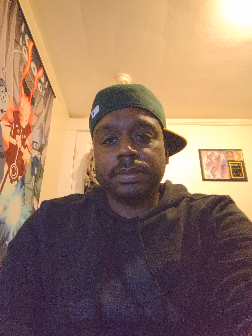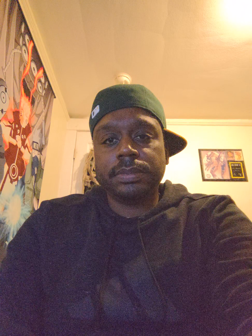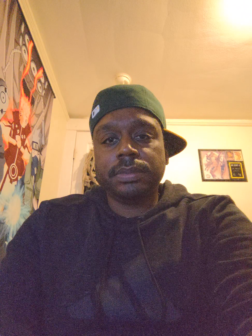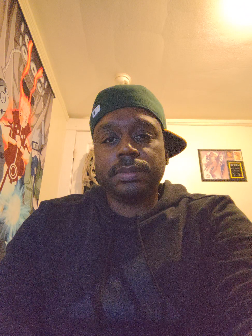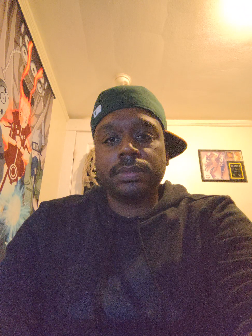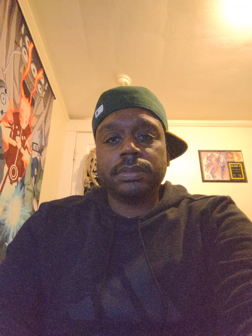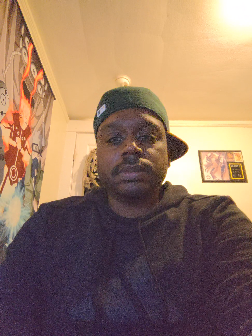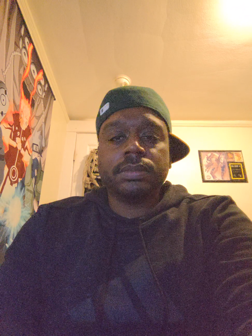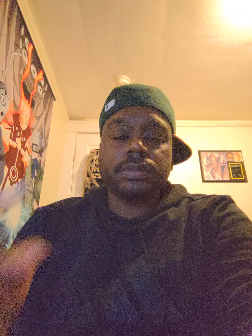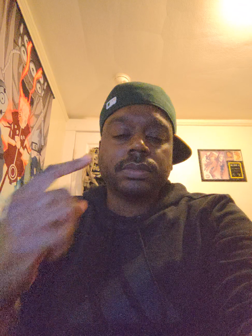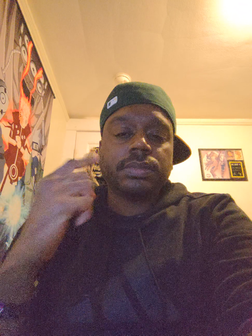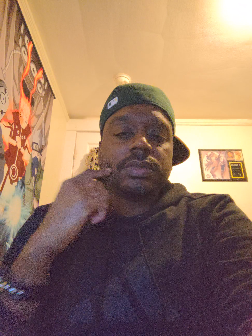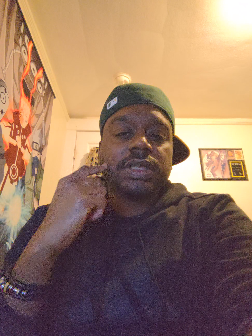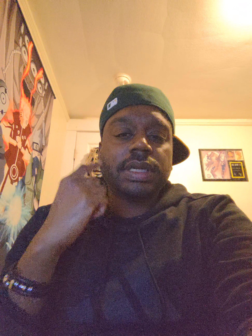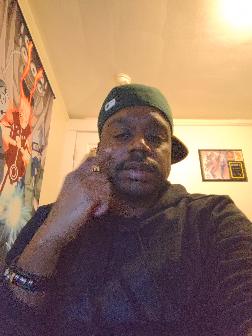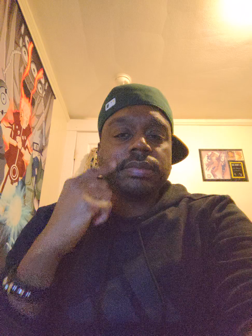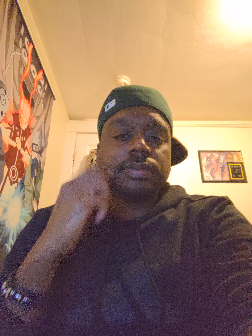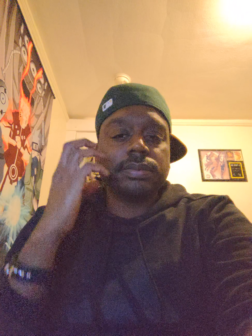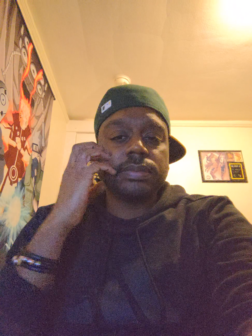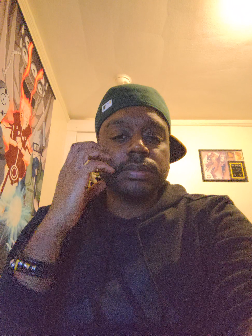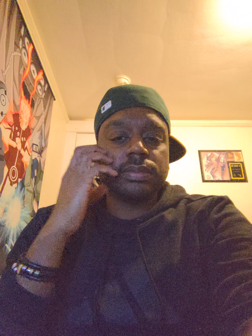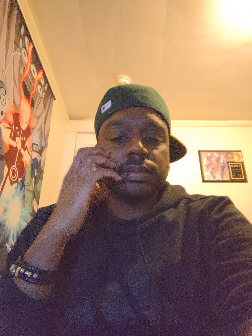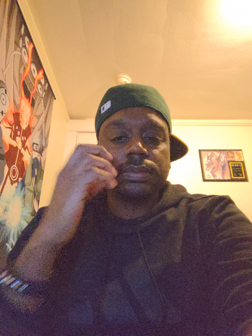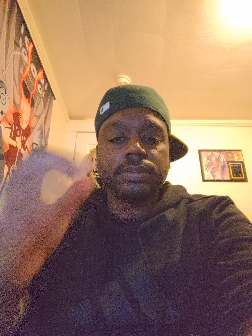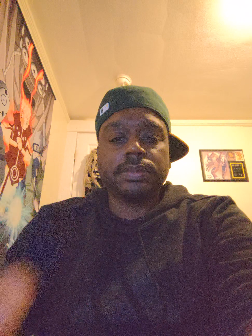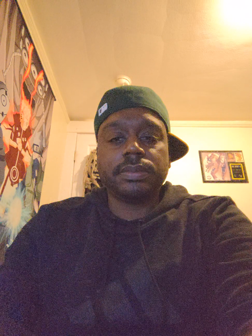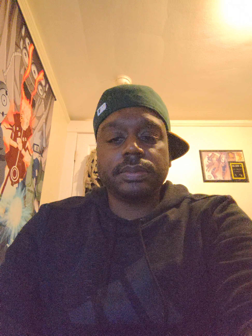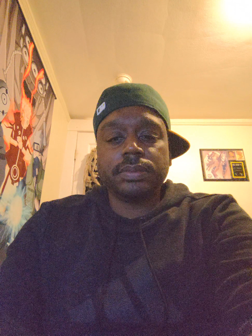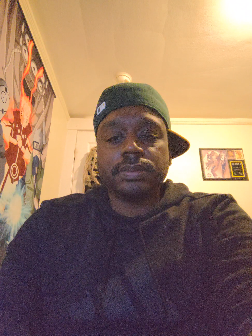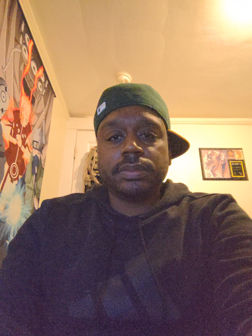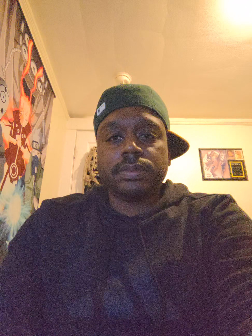cheek